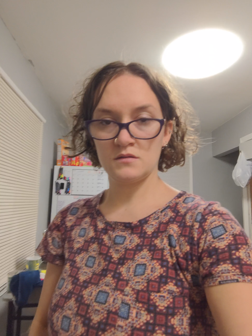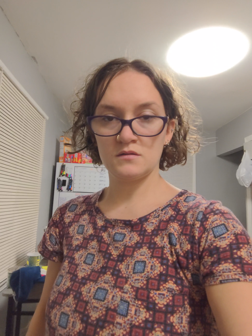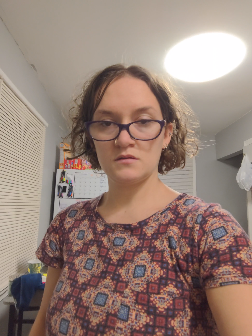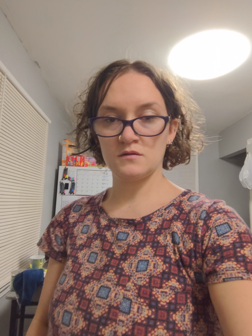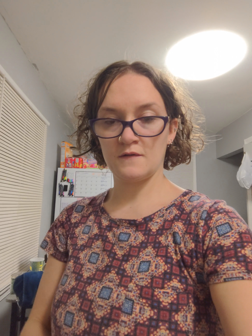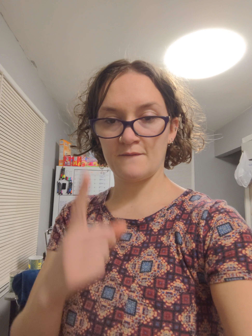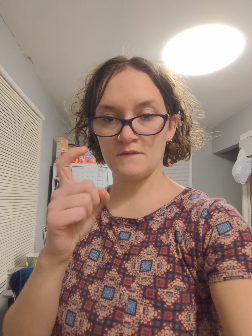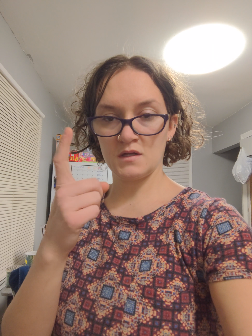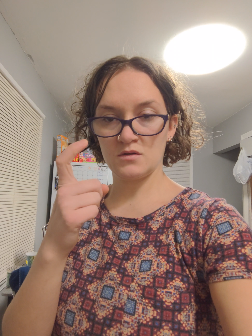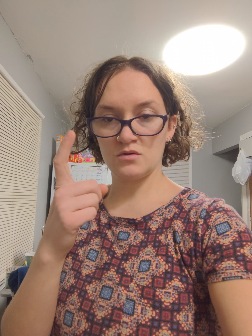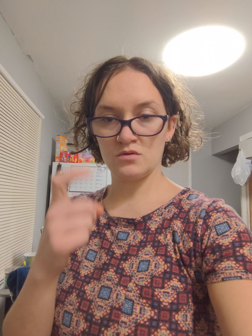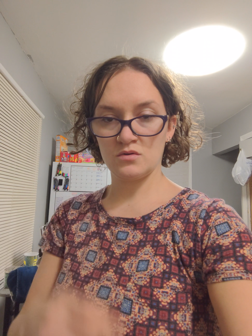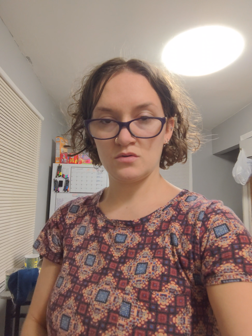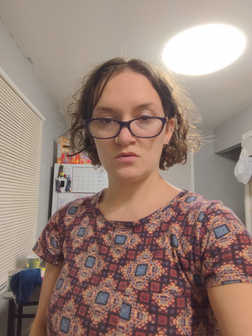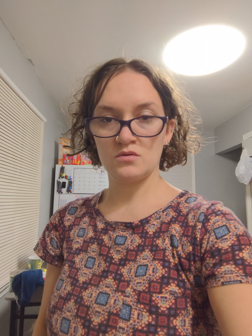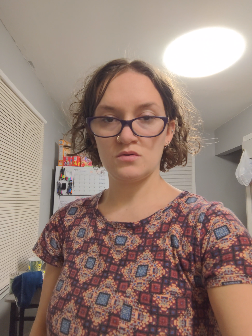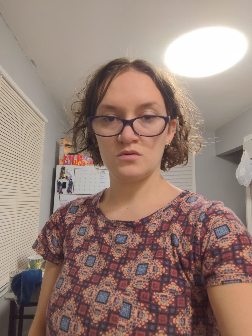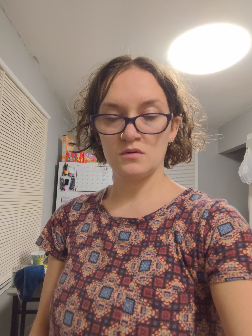finger